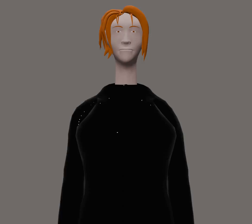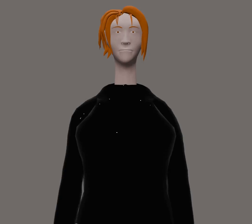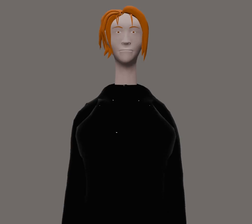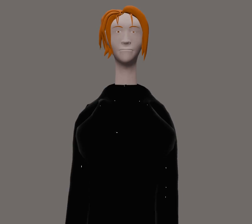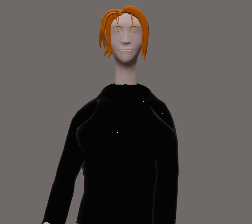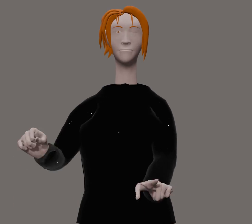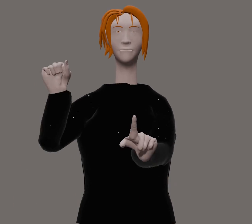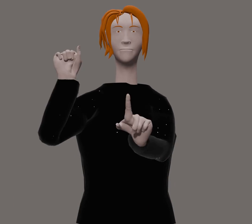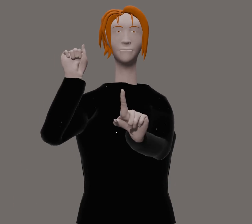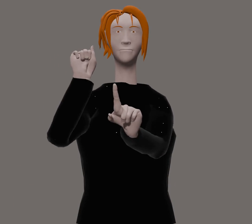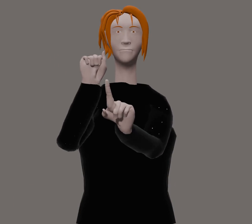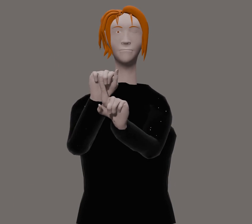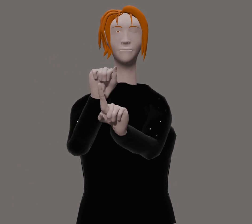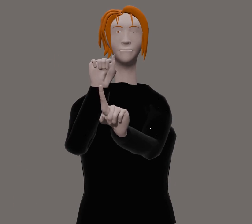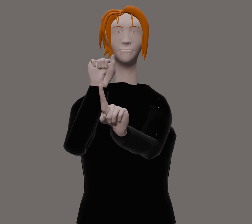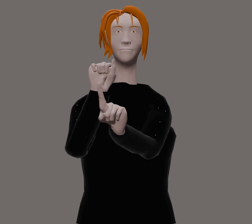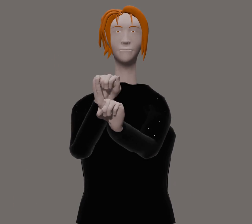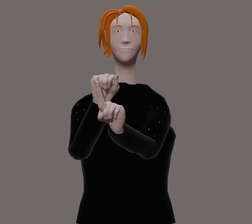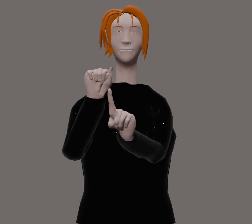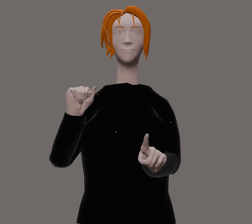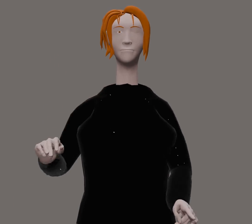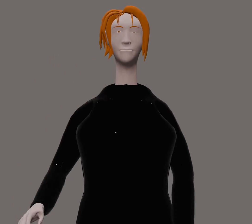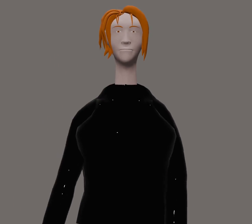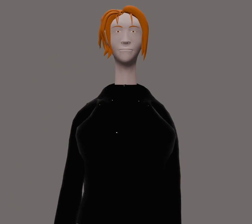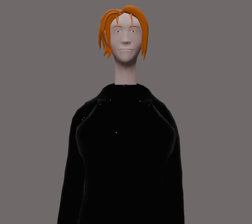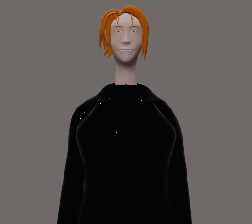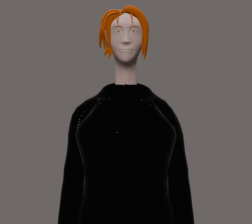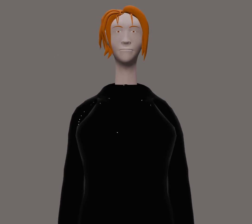Bluff